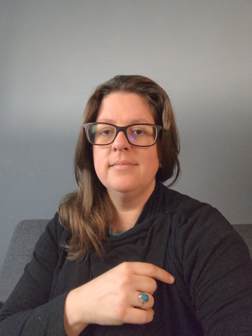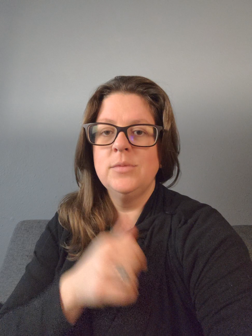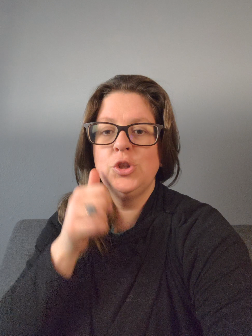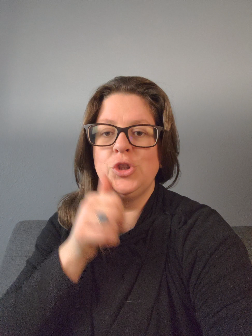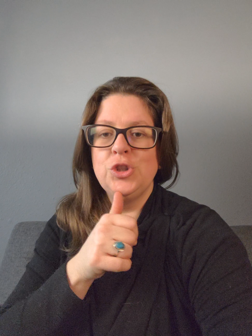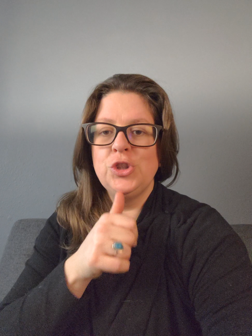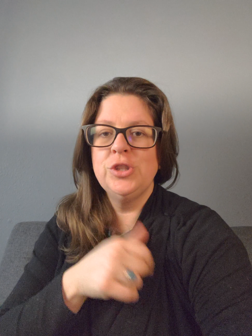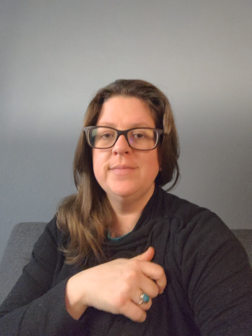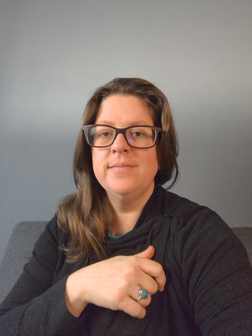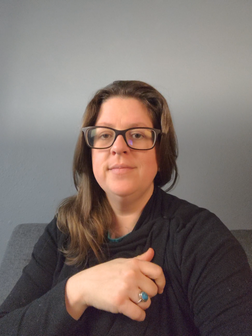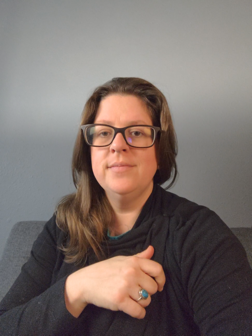girl